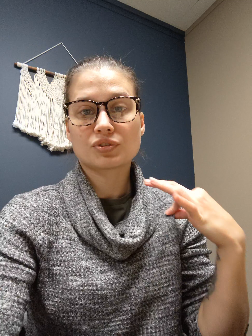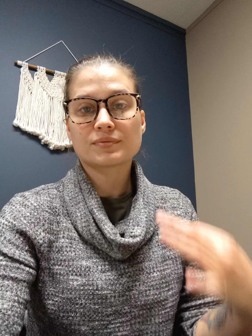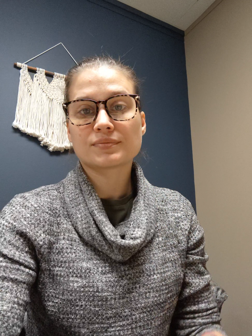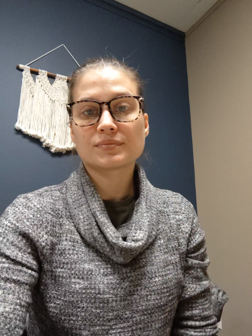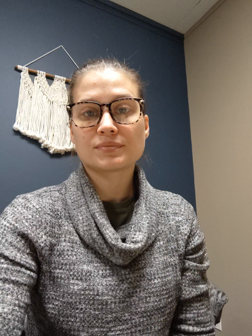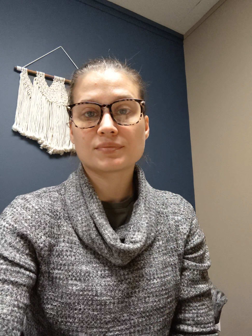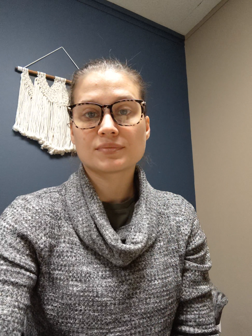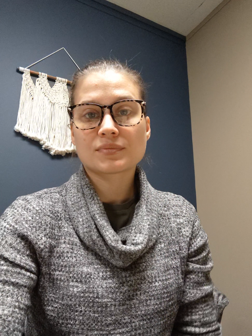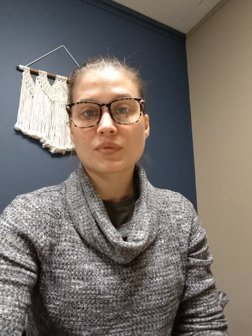shirt